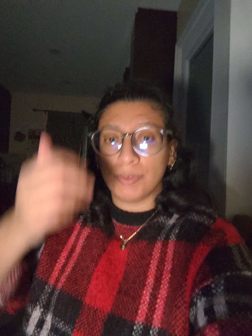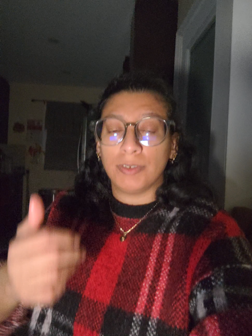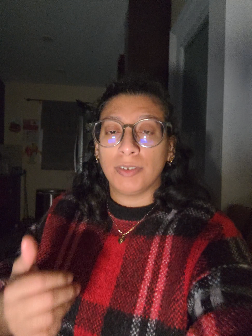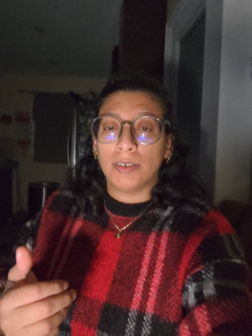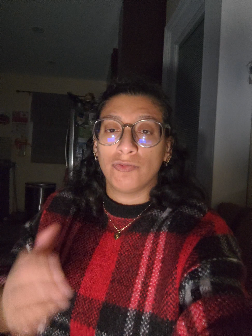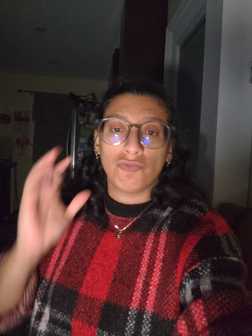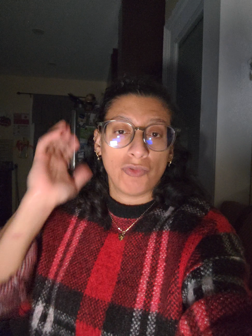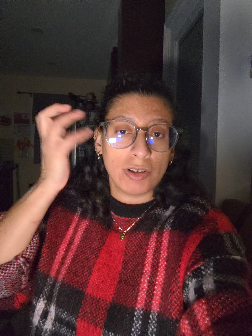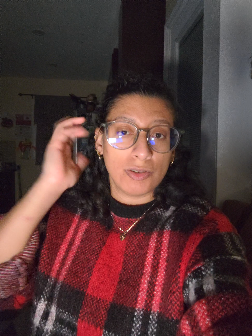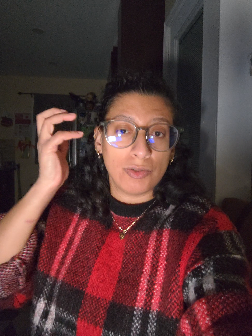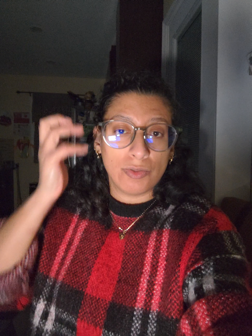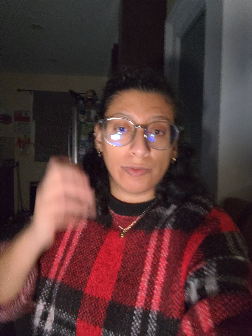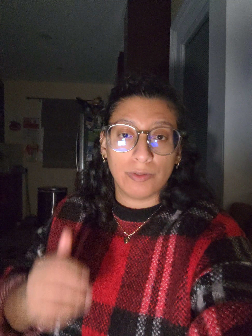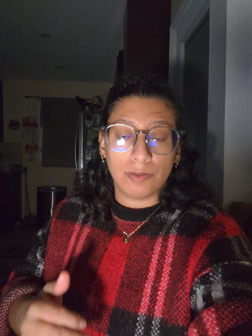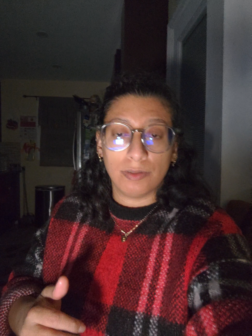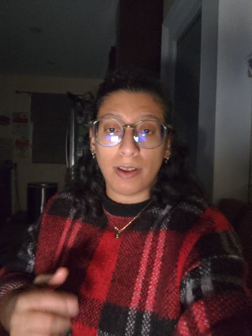radio